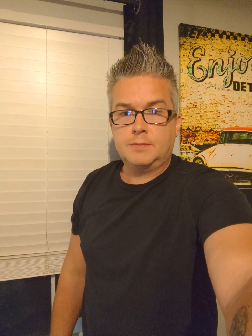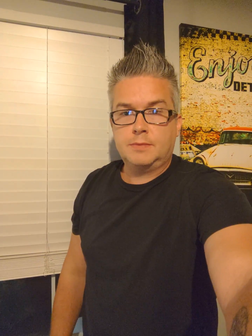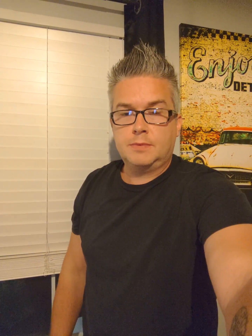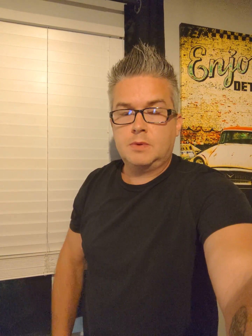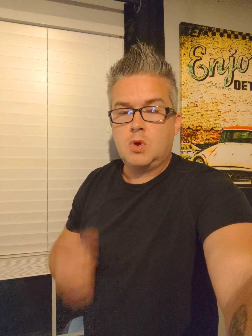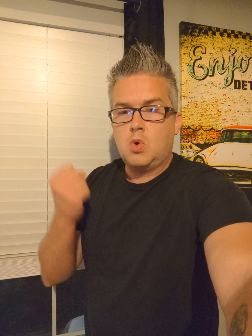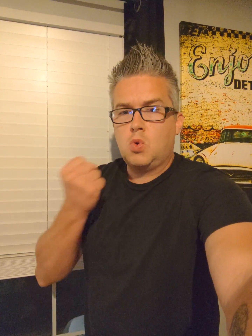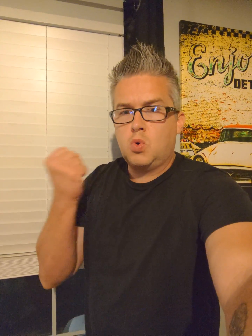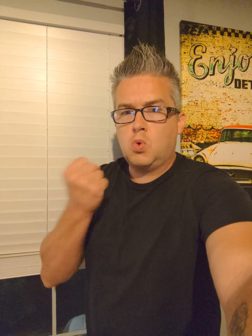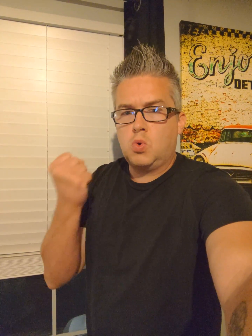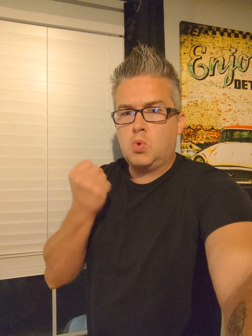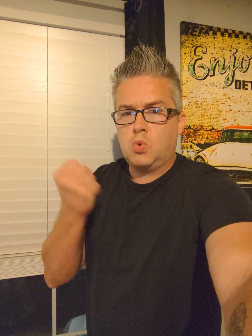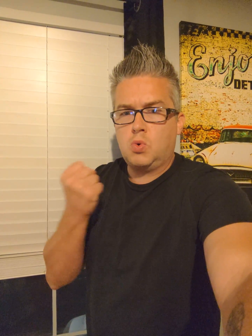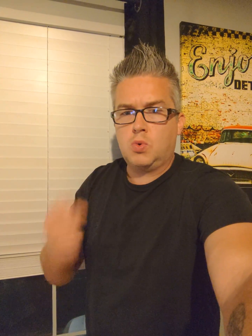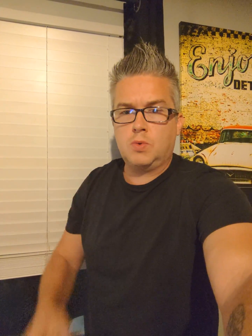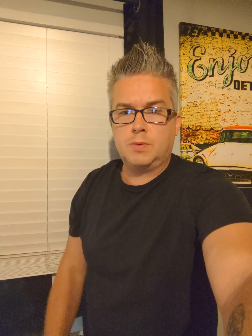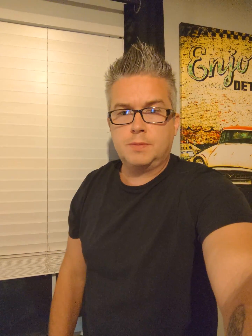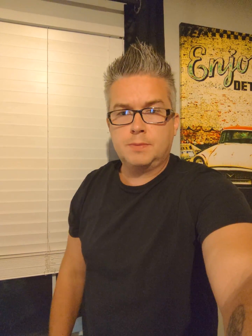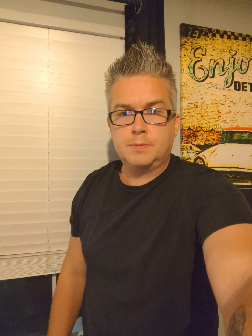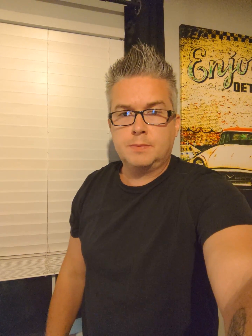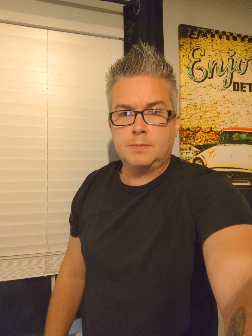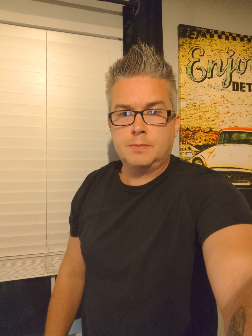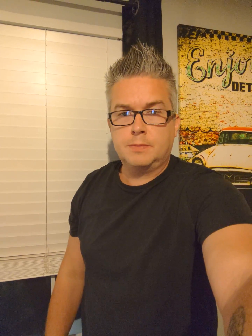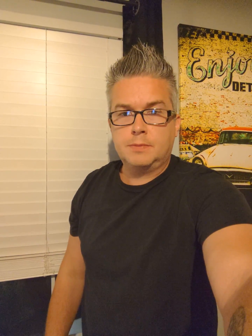hold